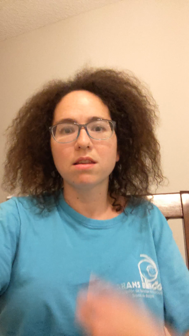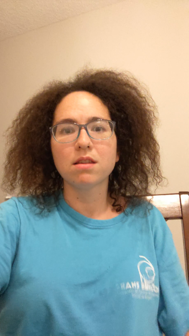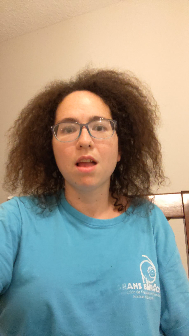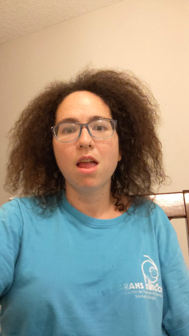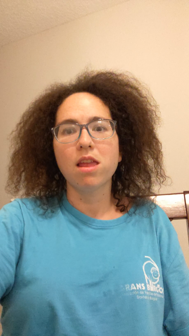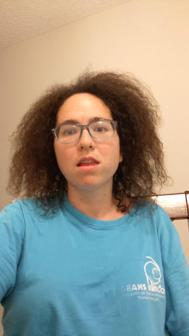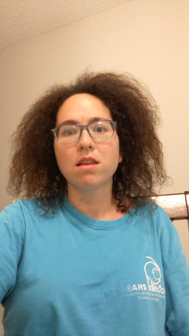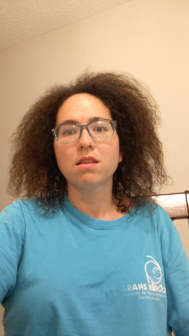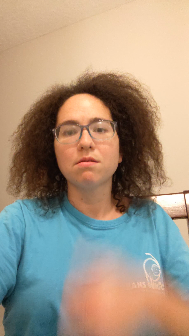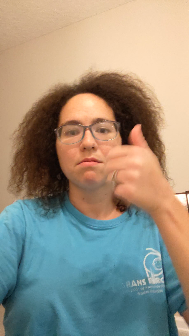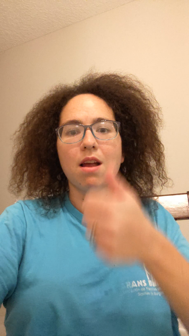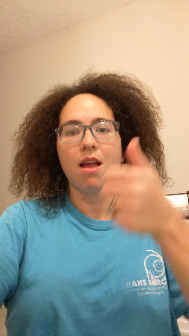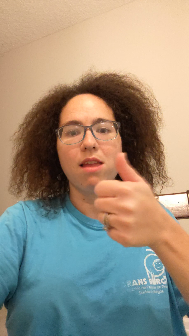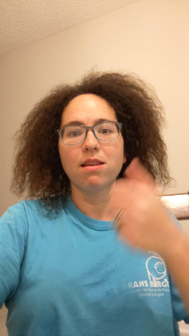help